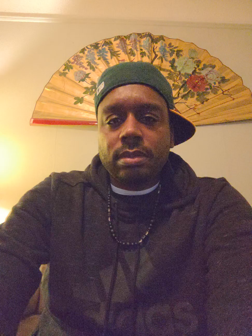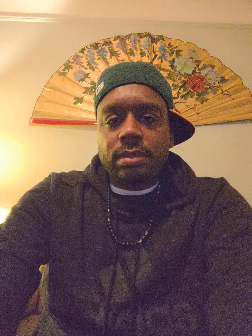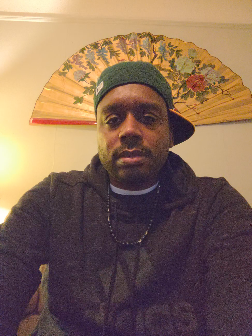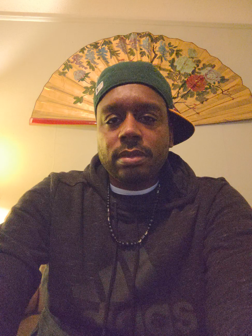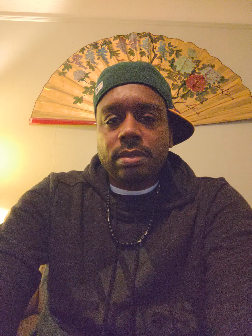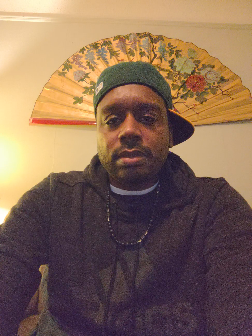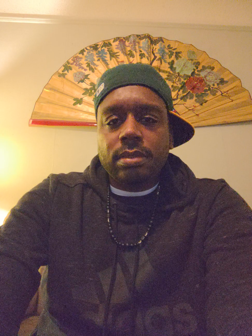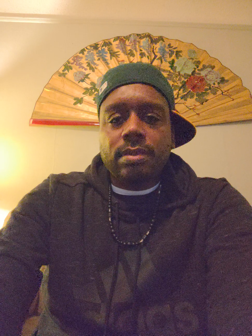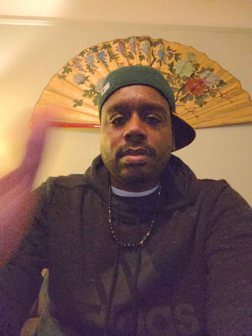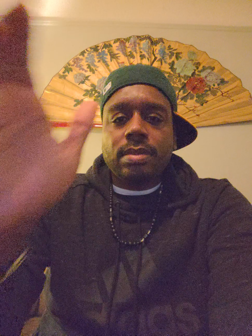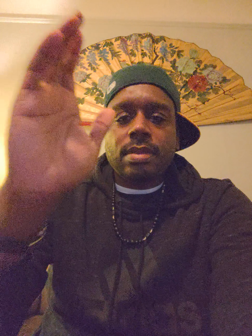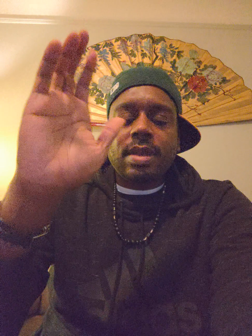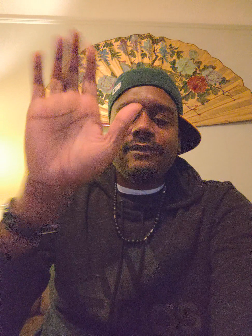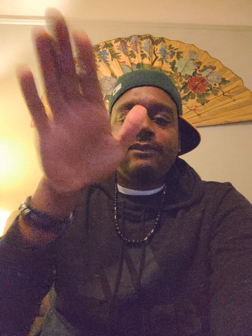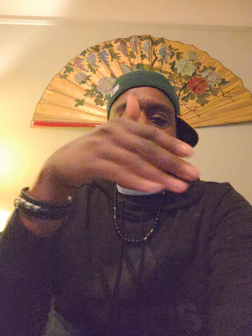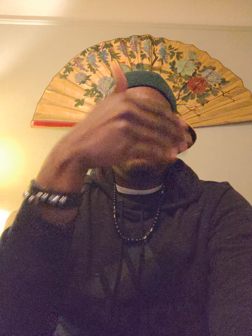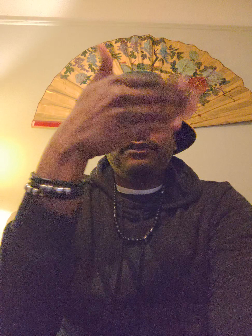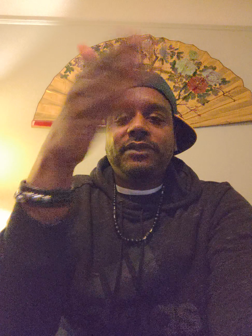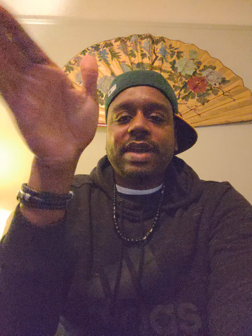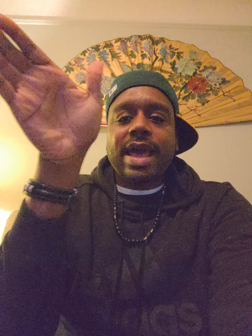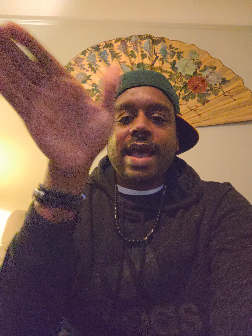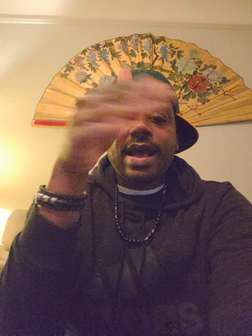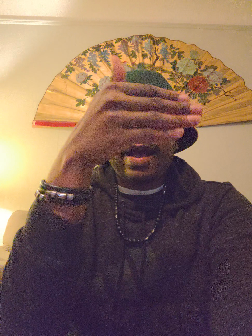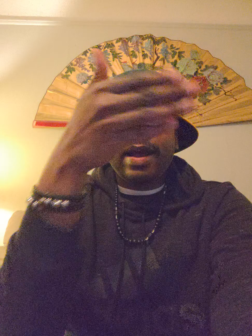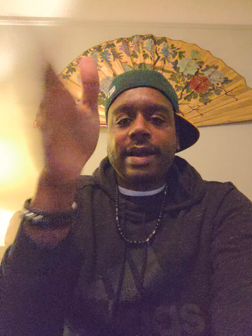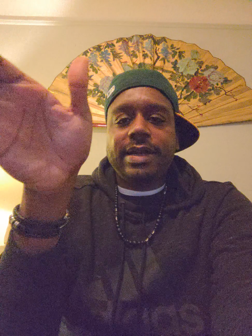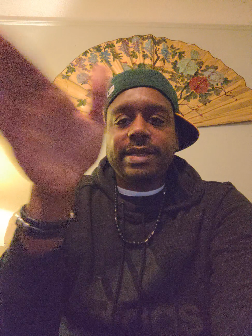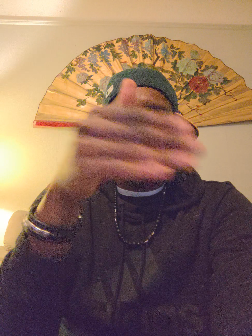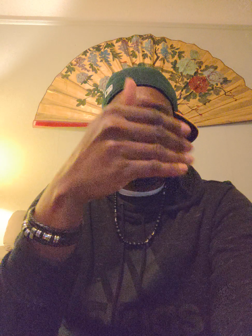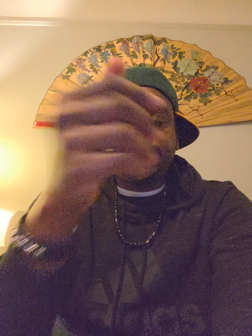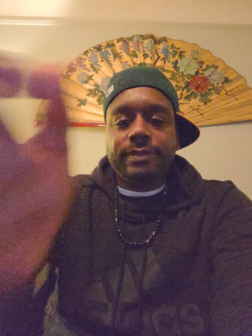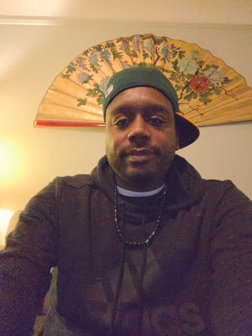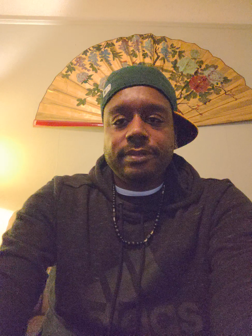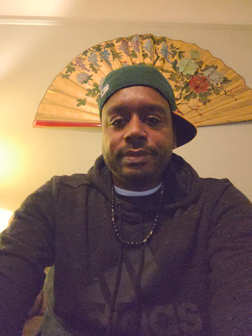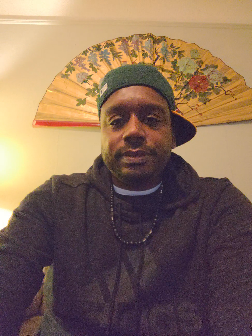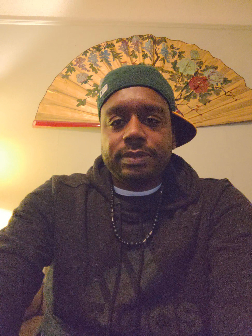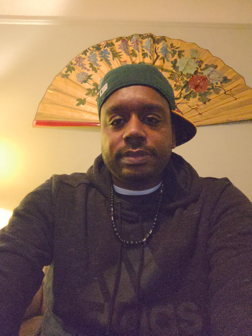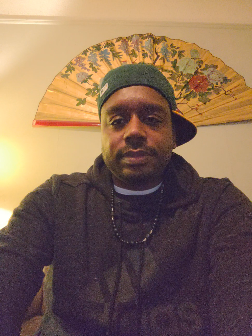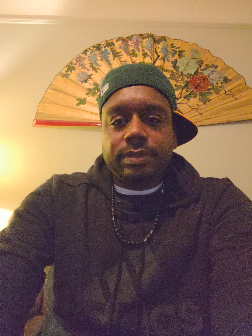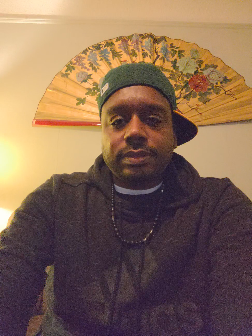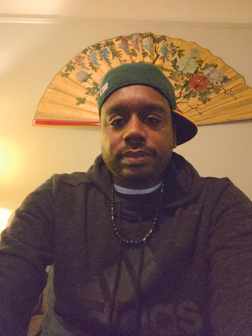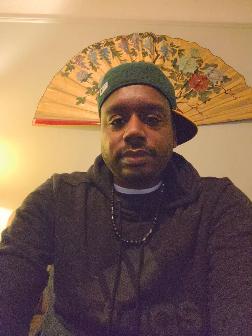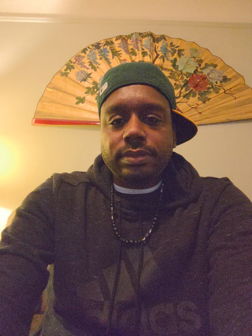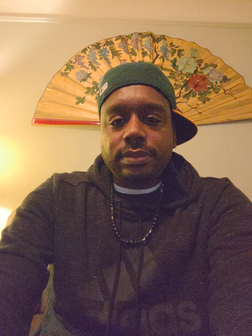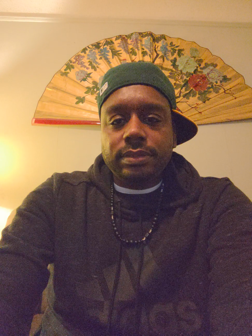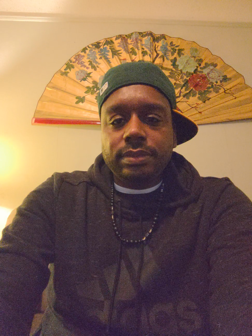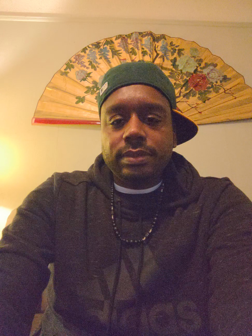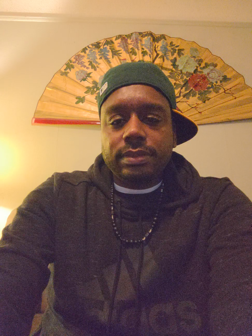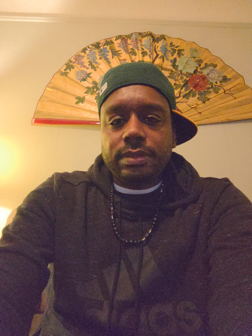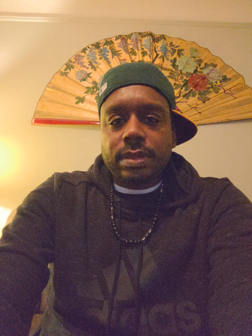flag